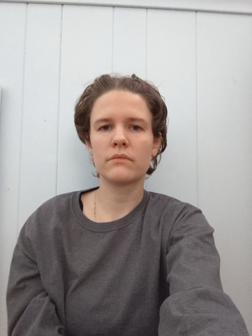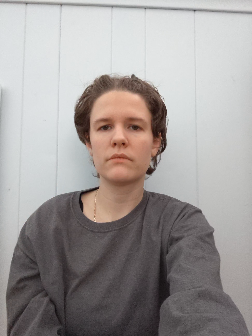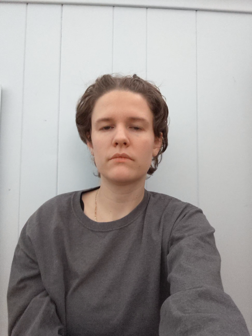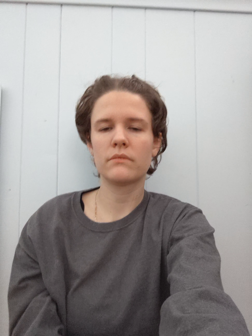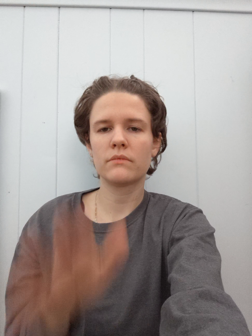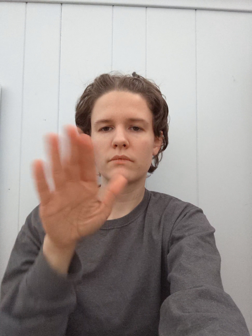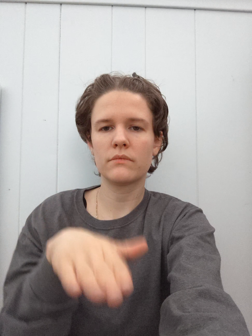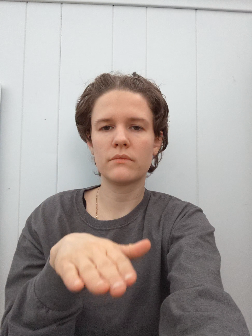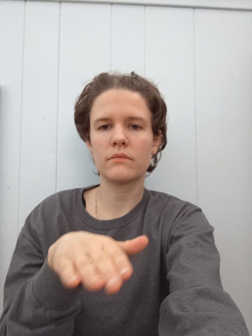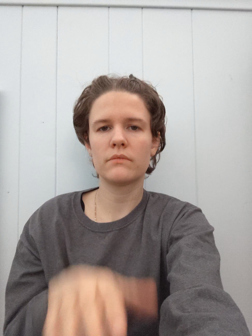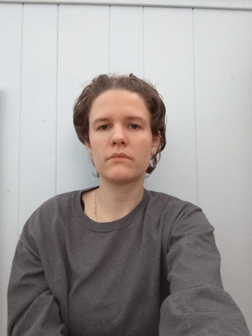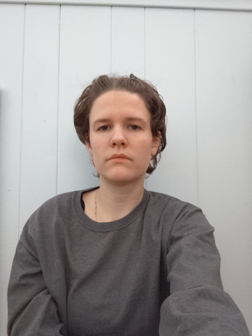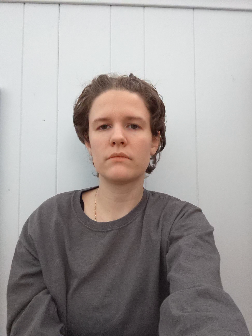on